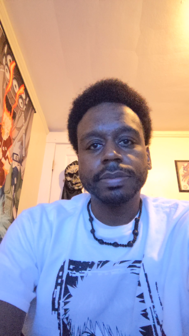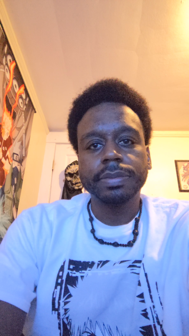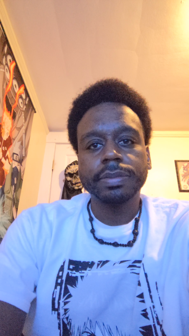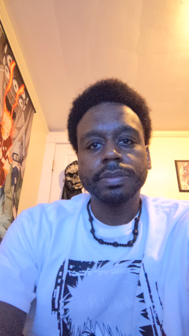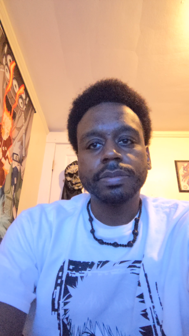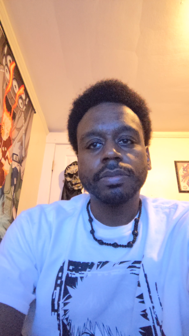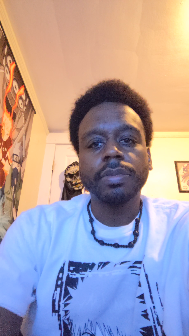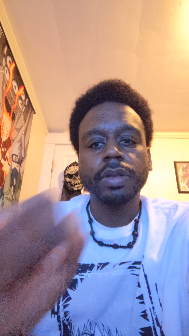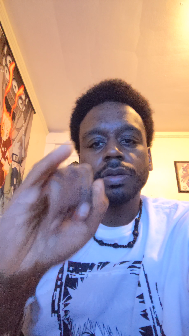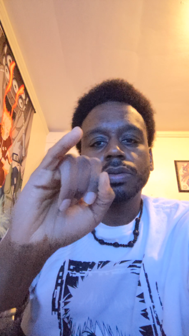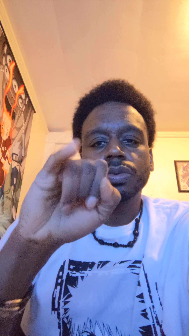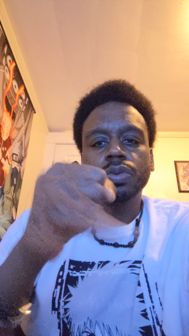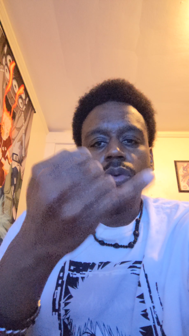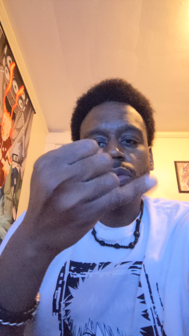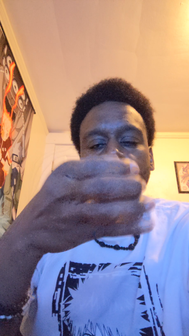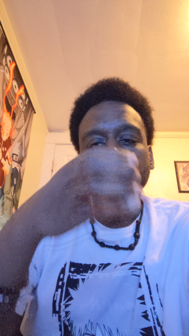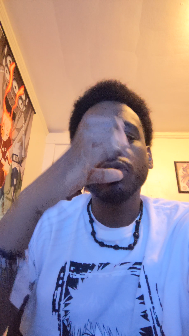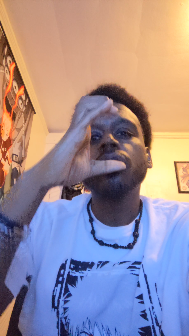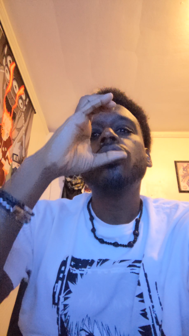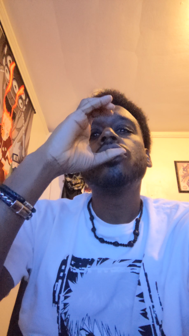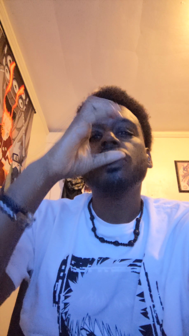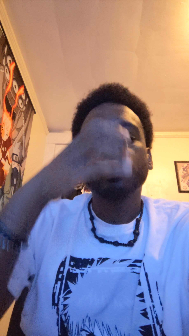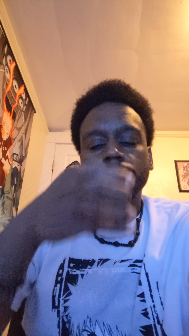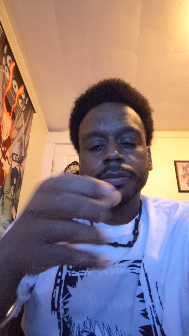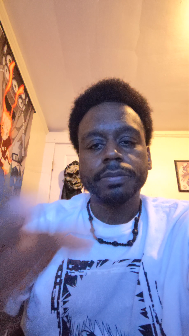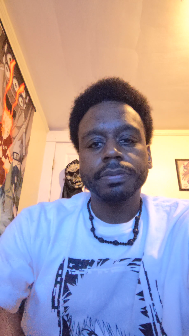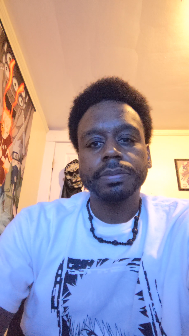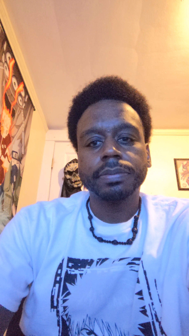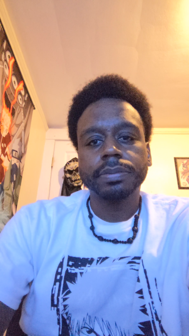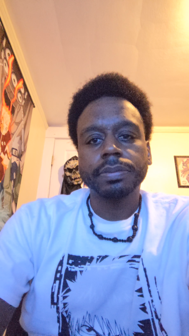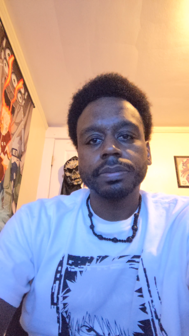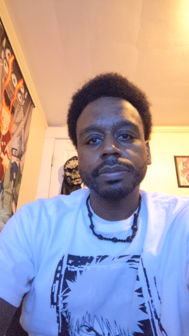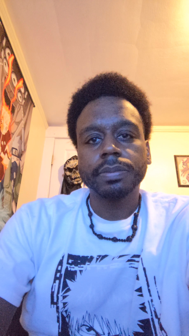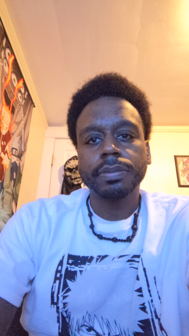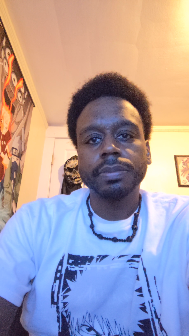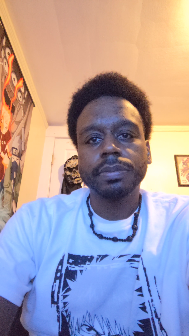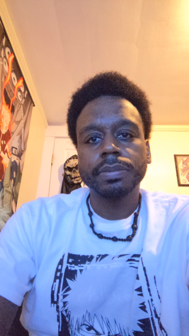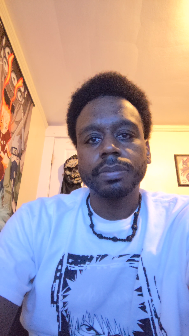juice